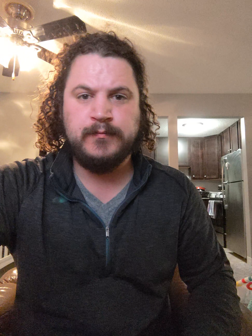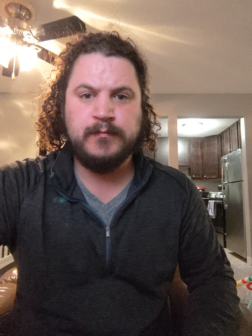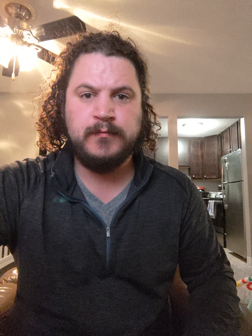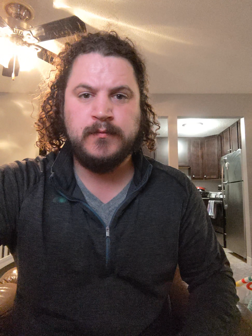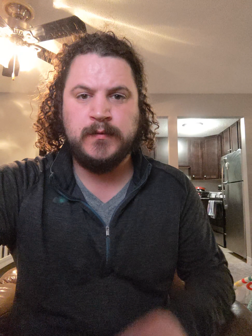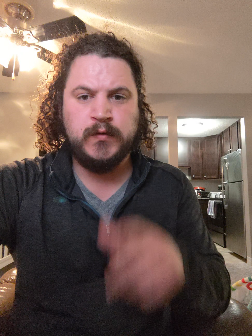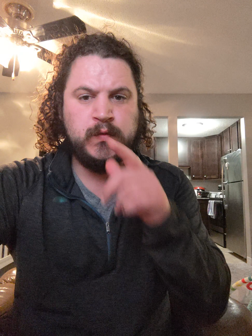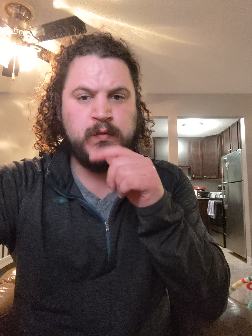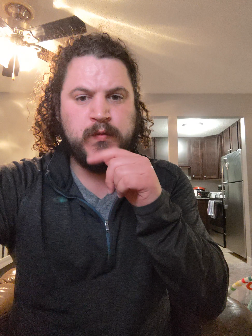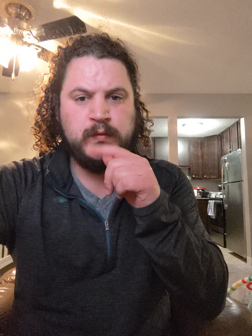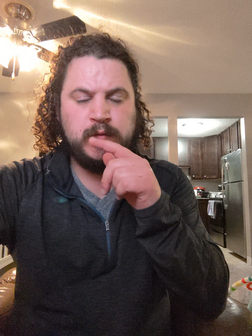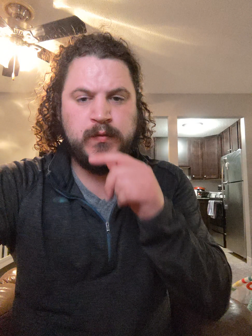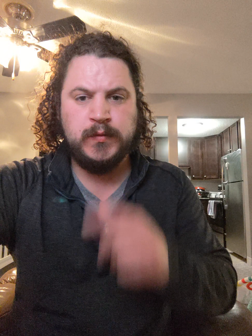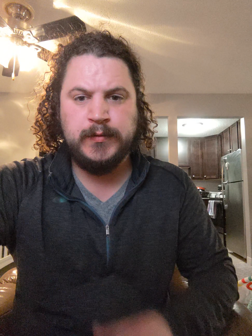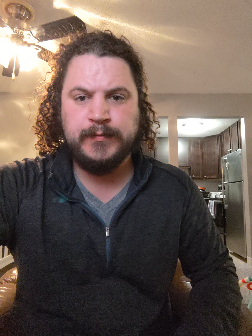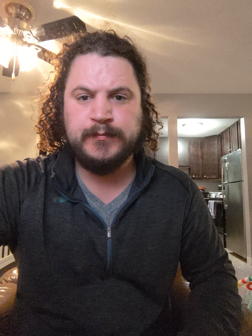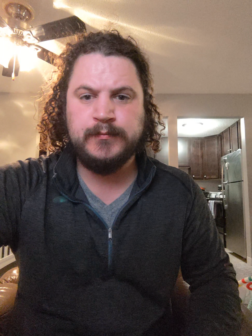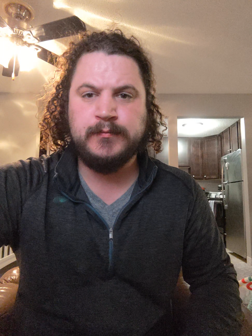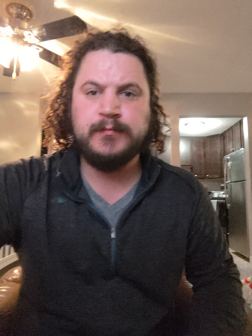who